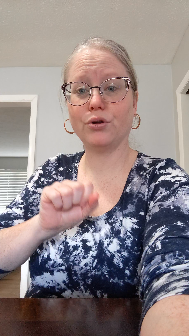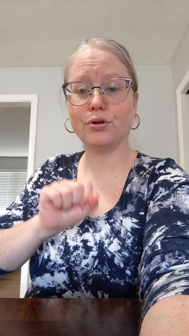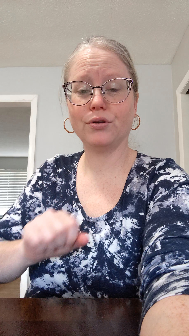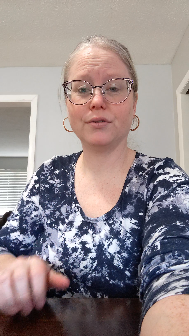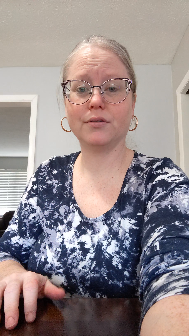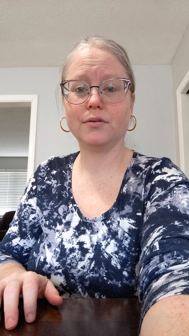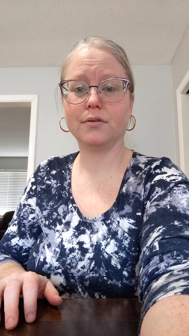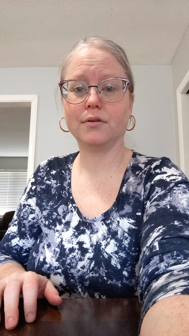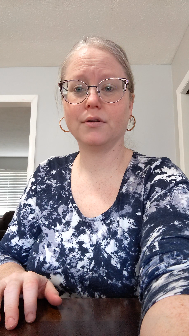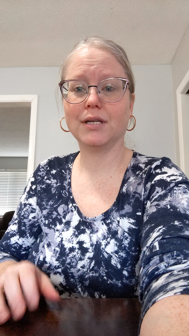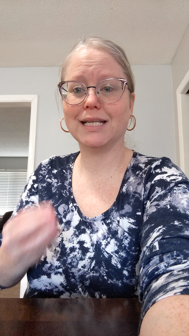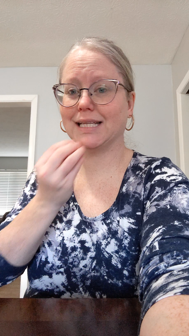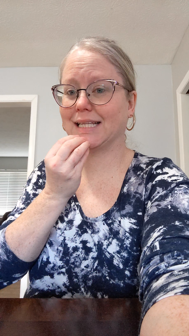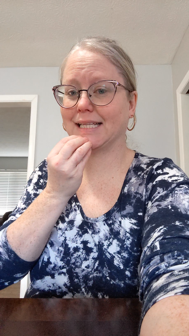eat